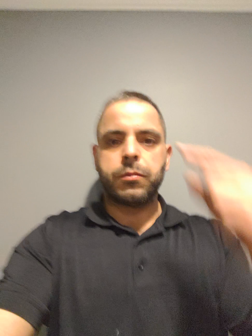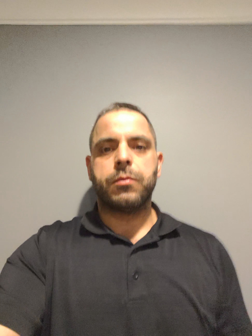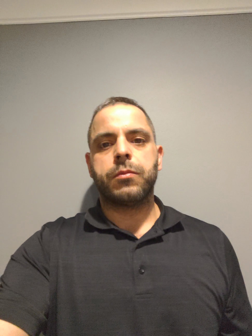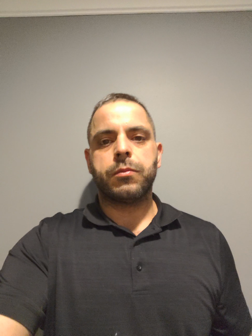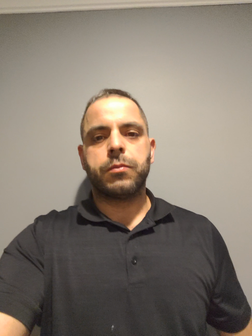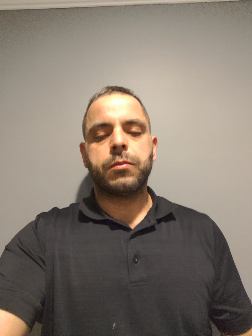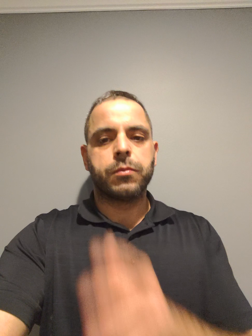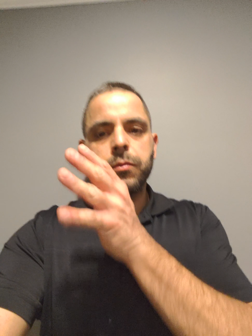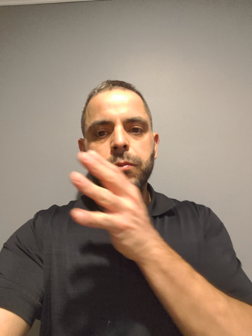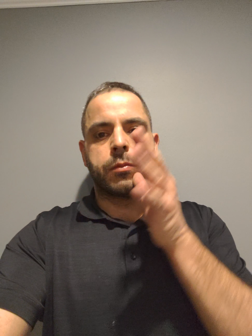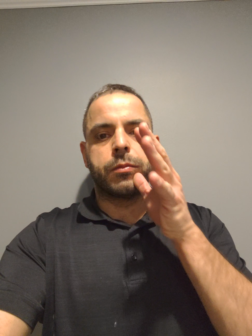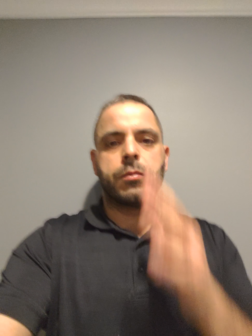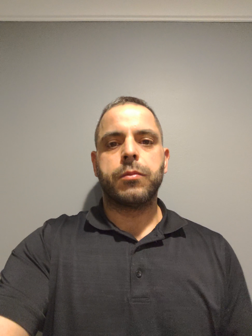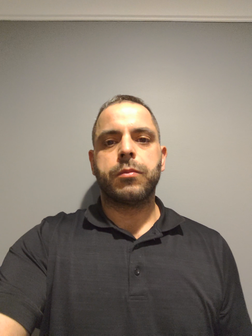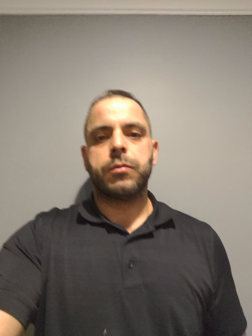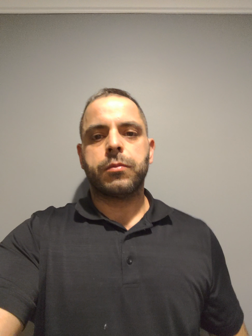farm